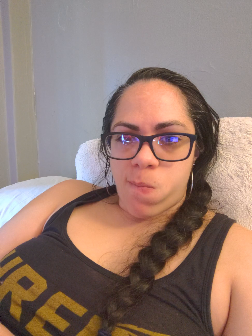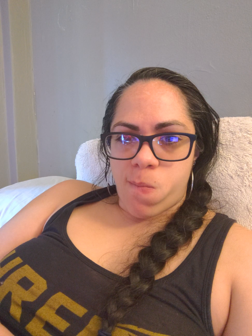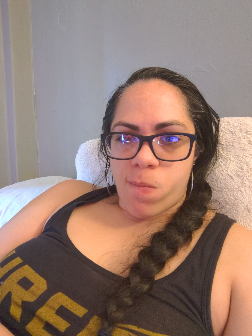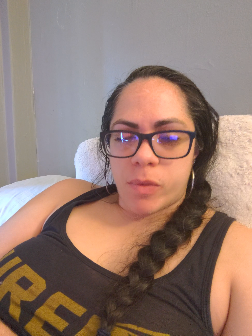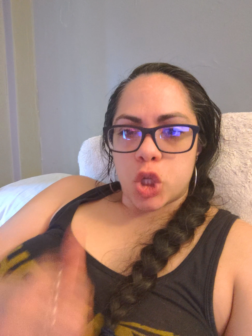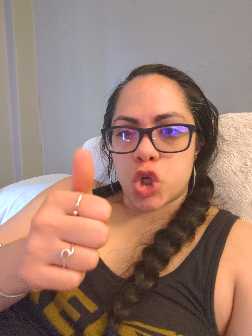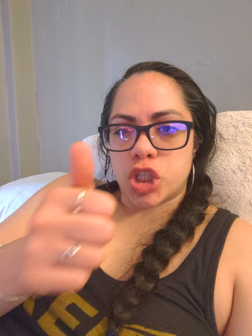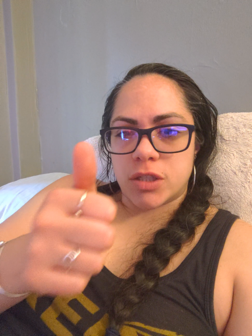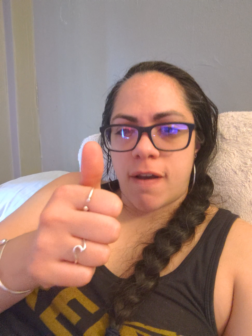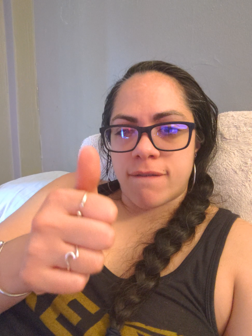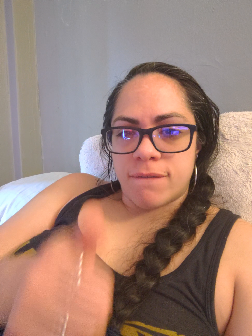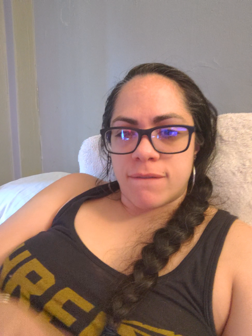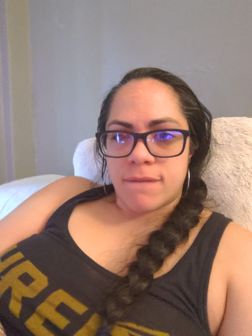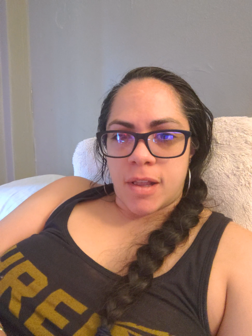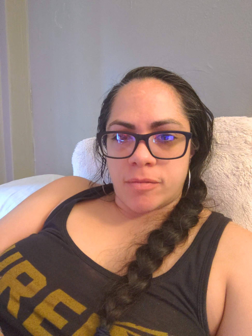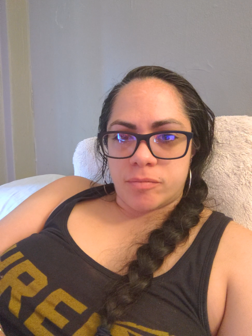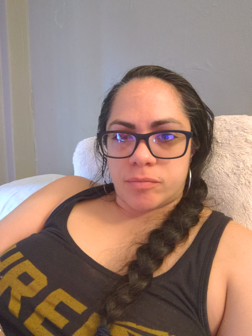yourself